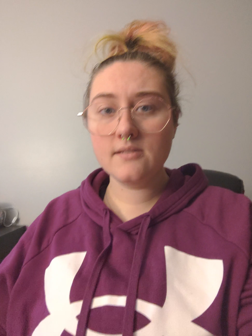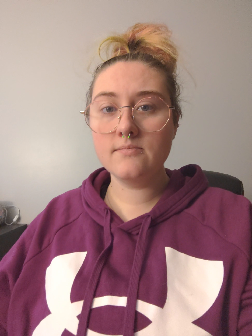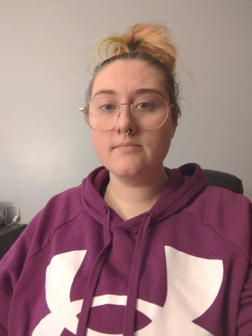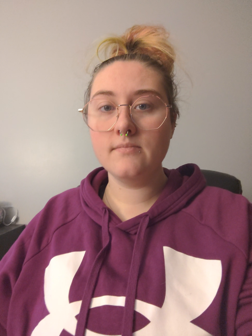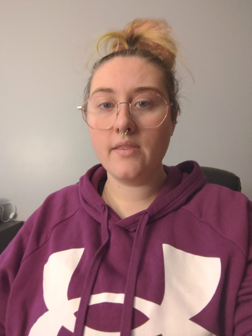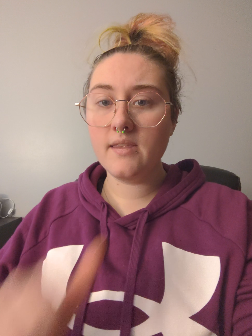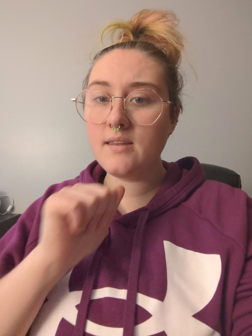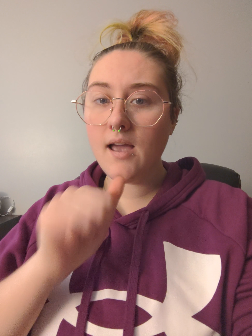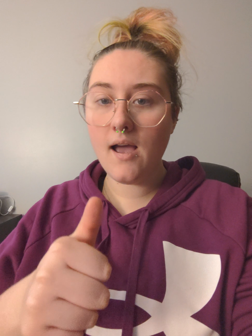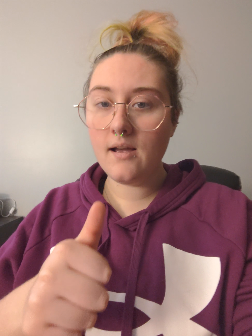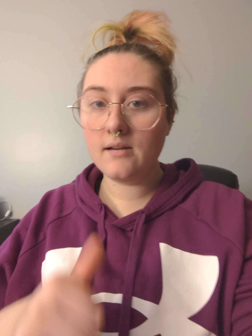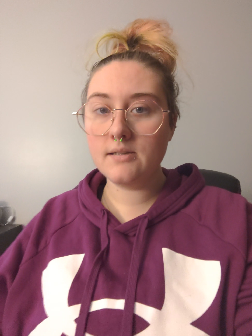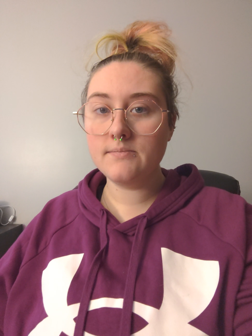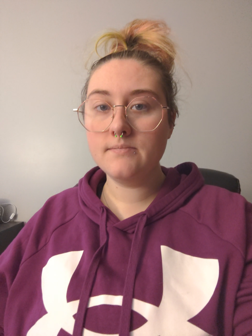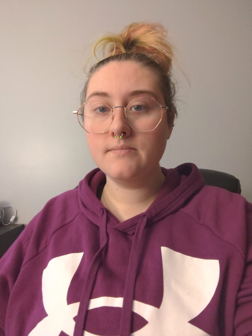not